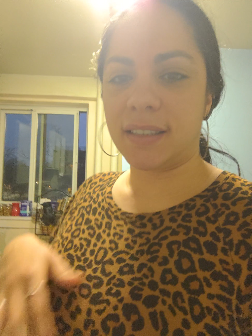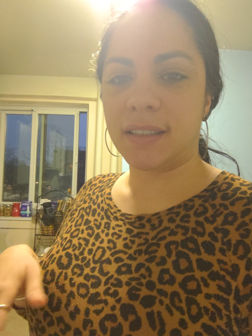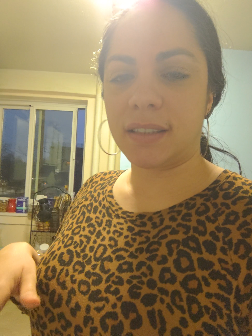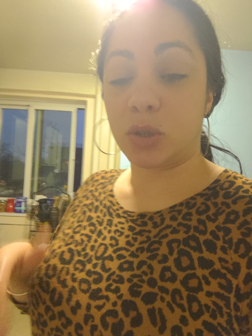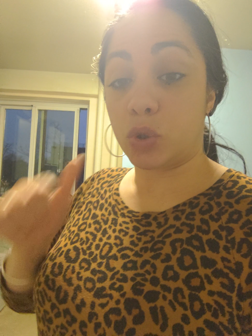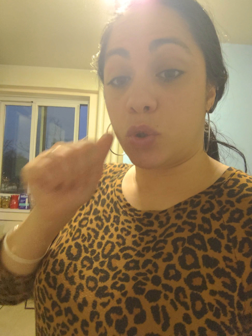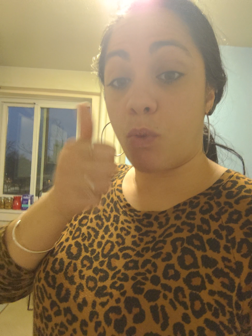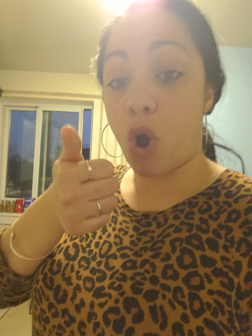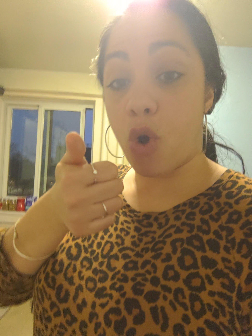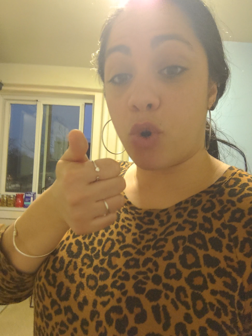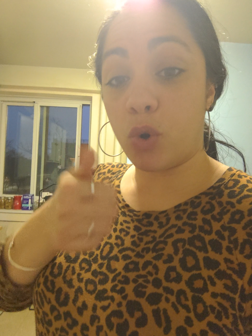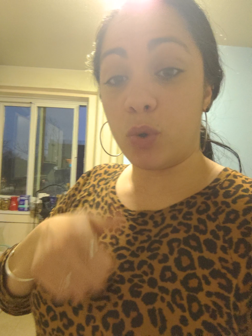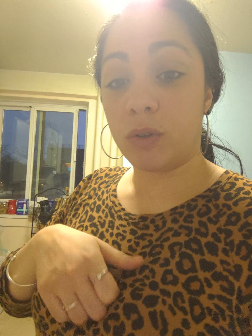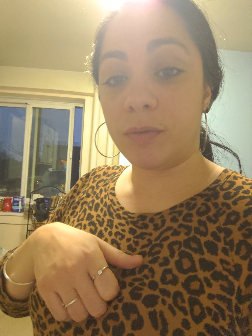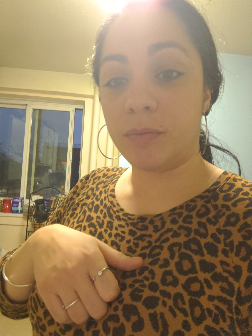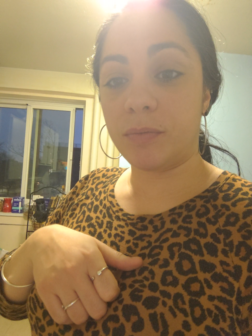tomorrow